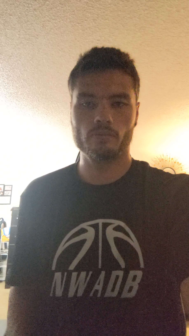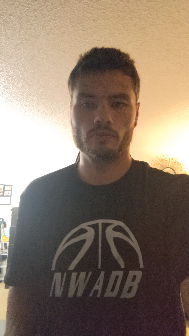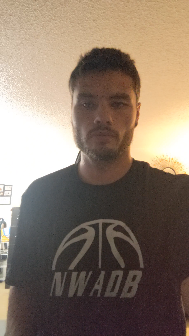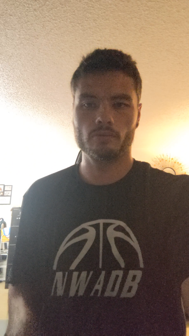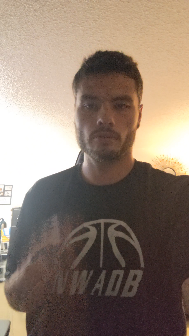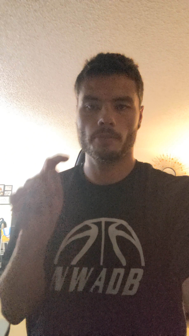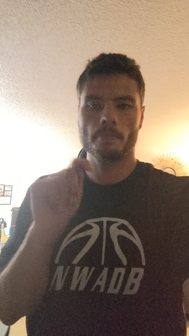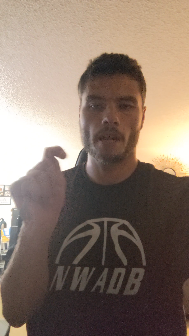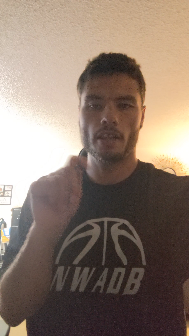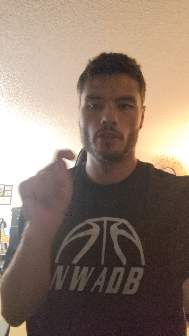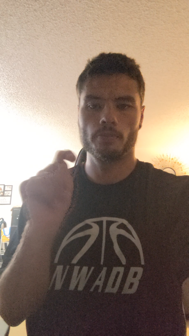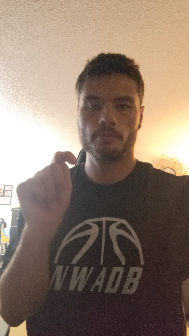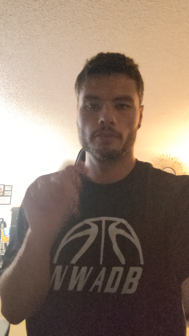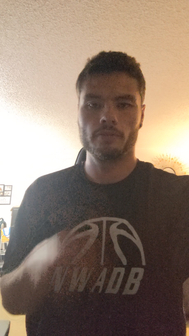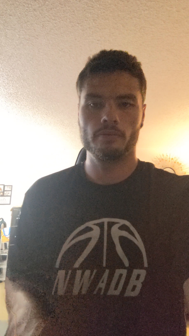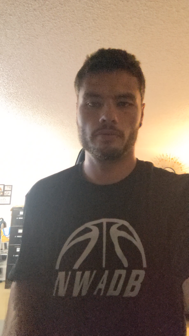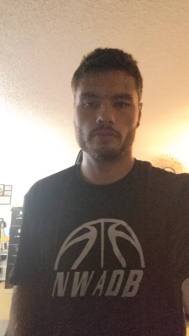bathroom